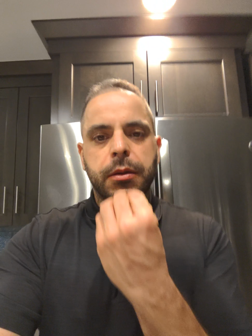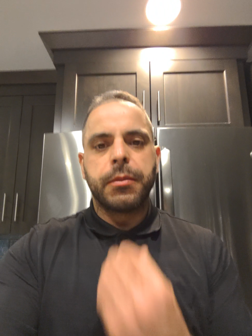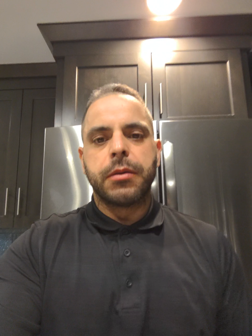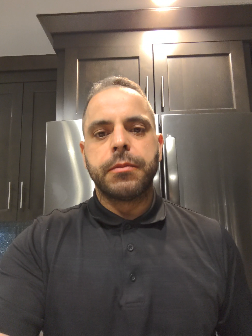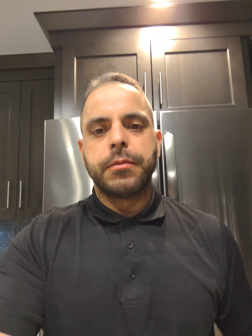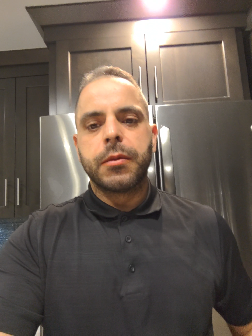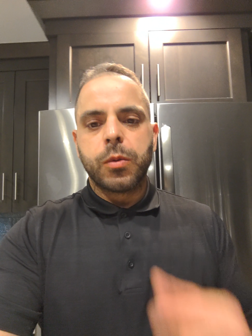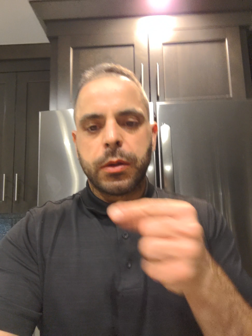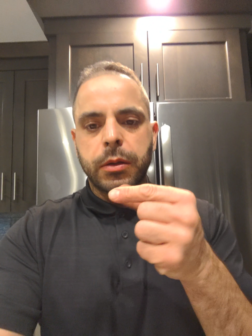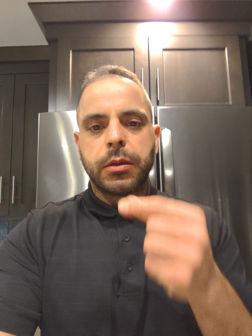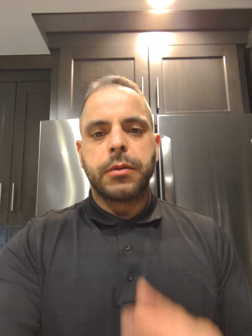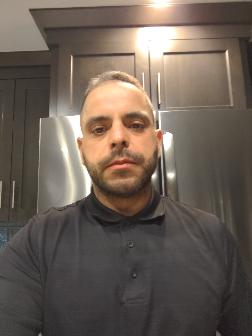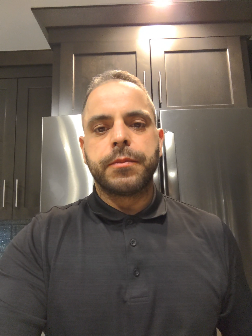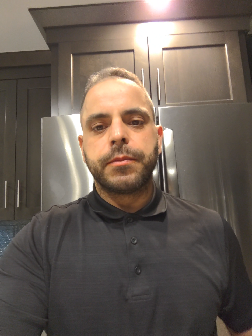green